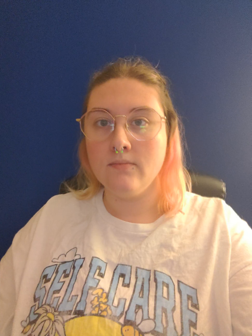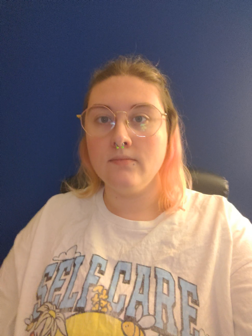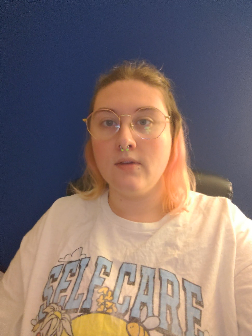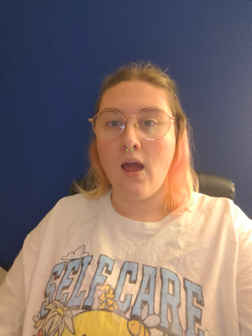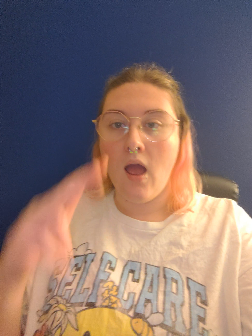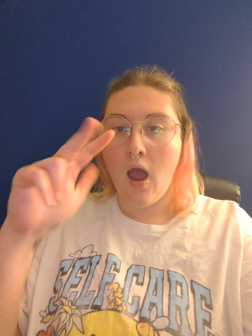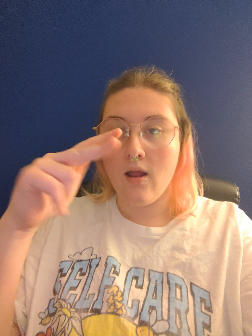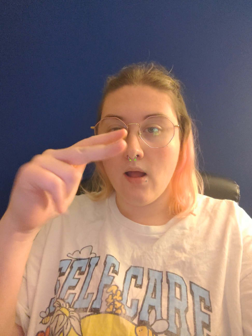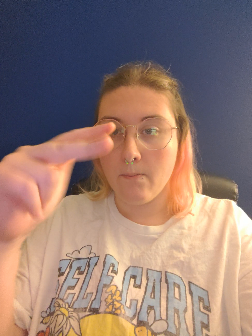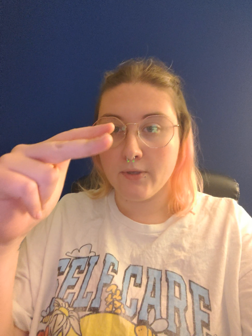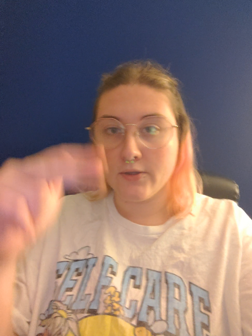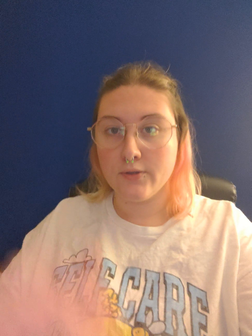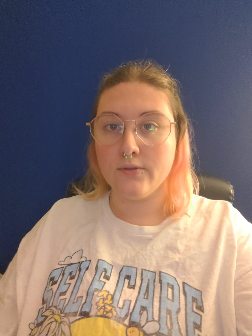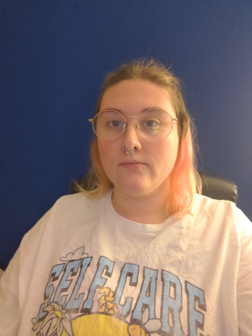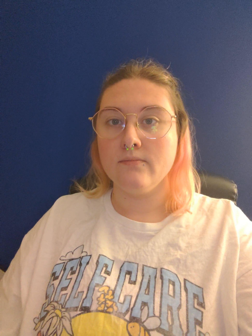helicopter